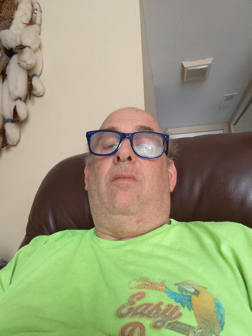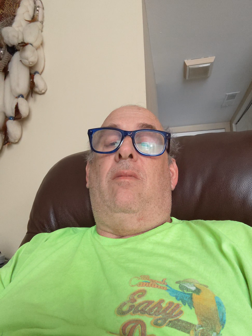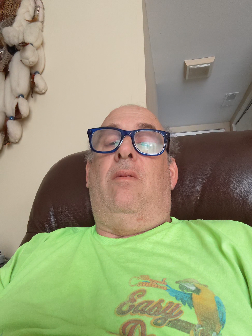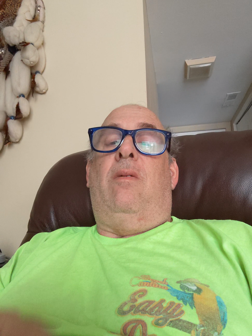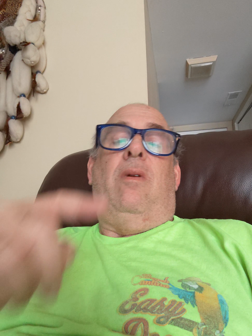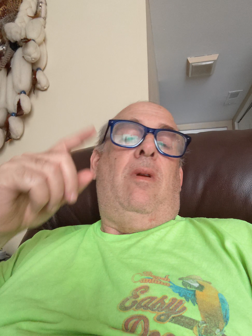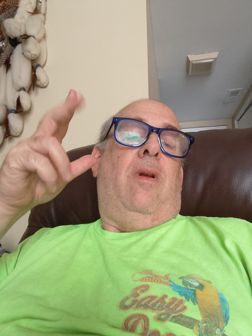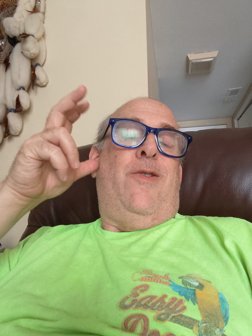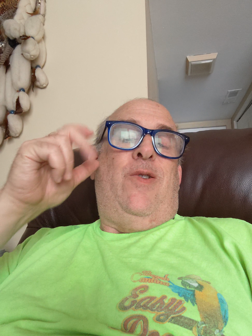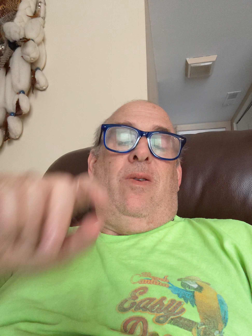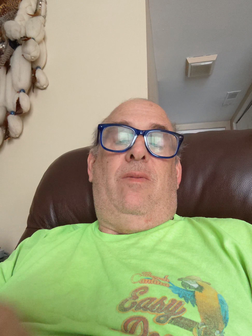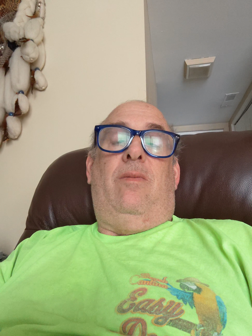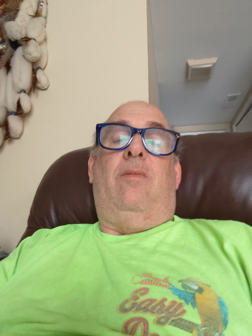hear